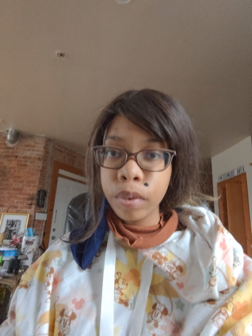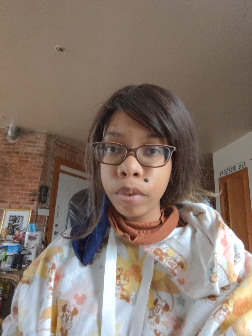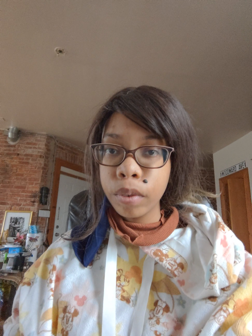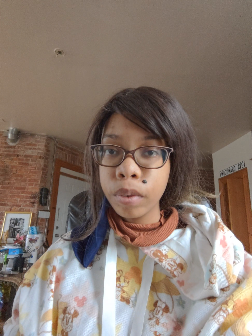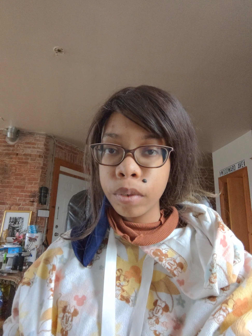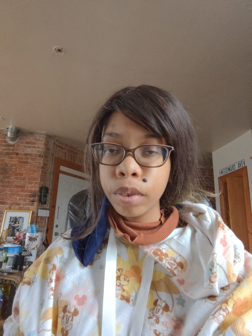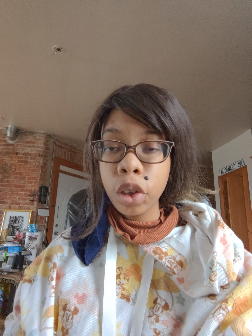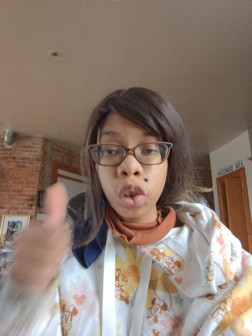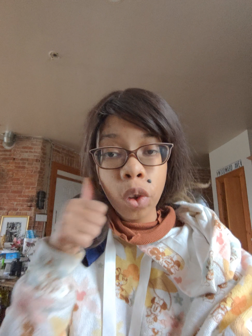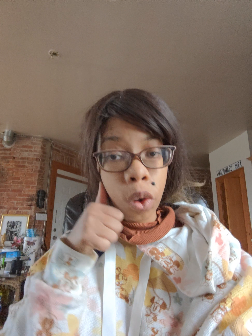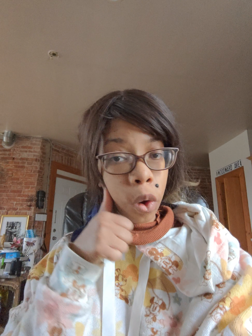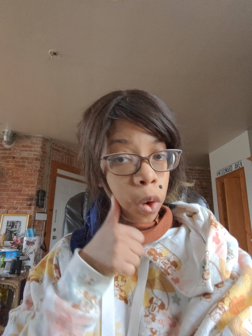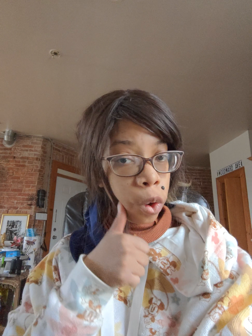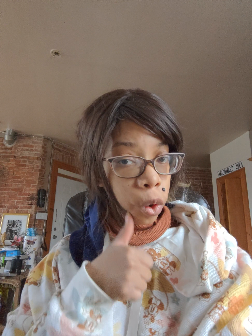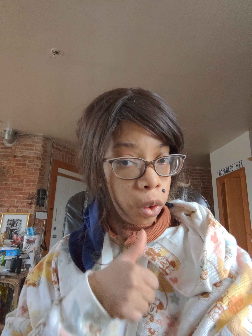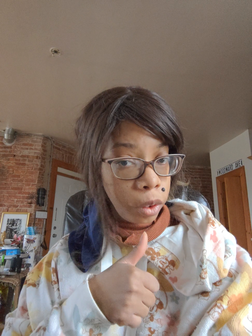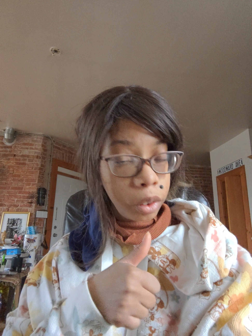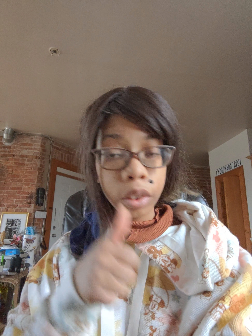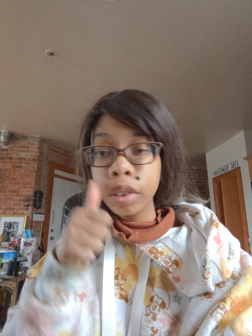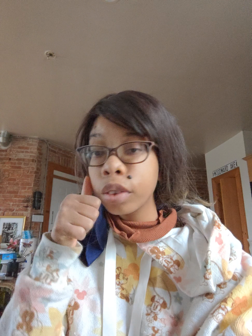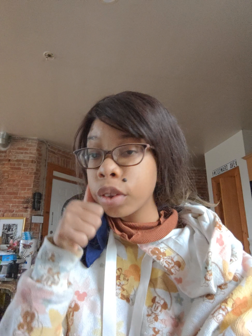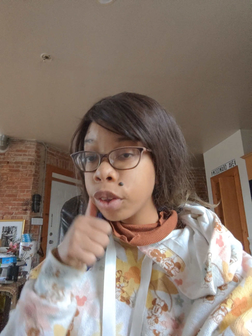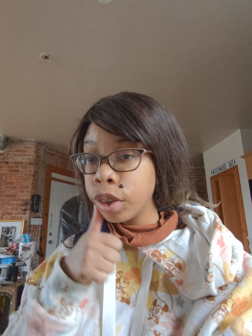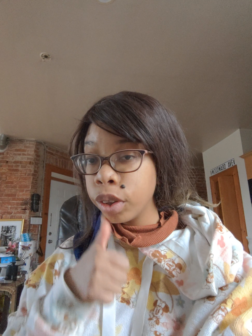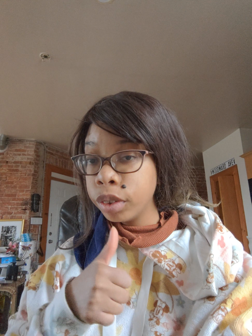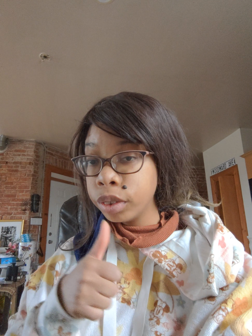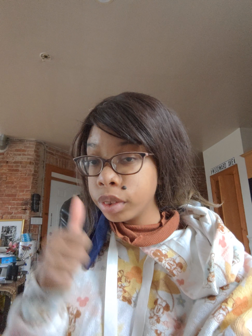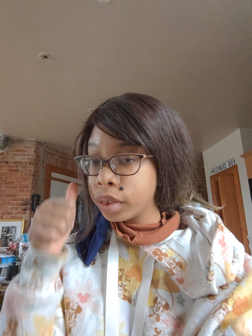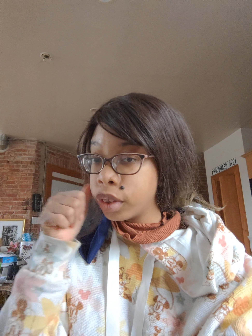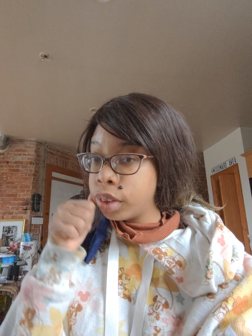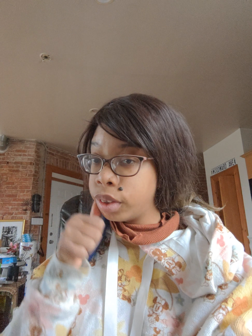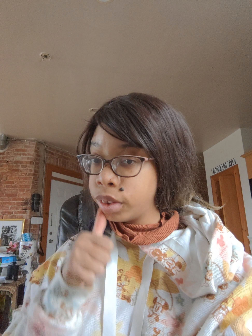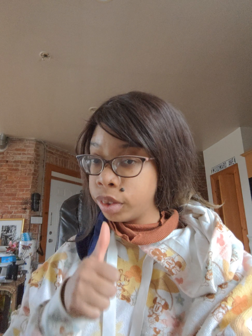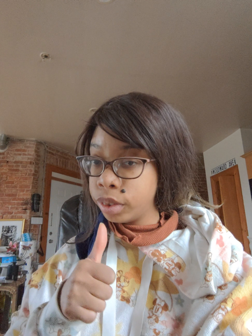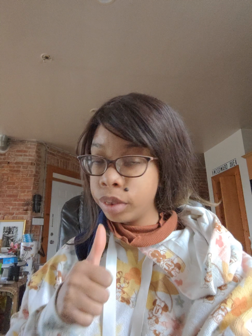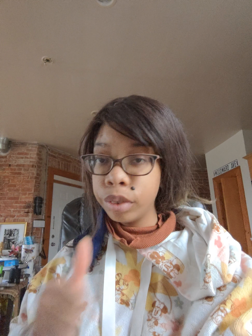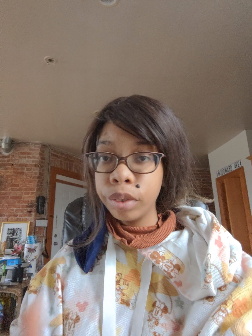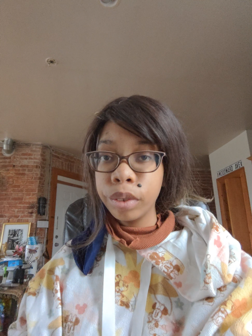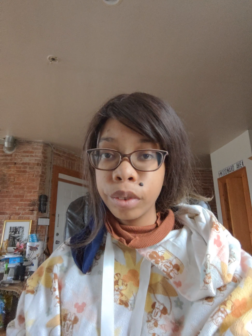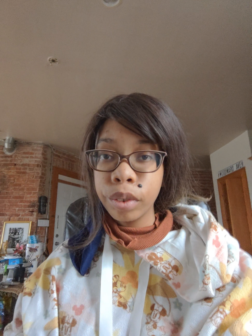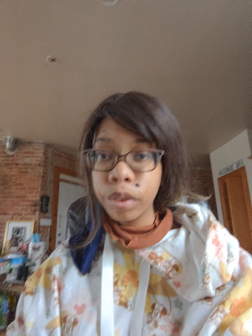girl